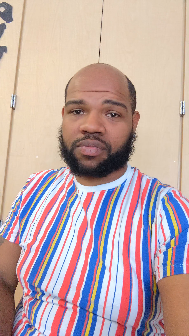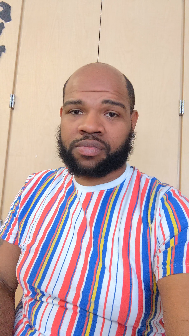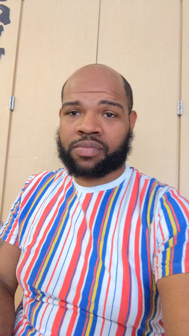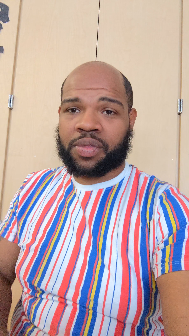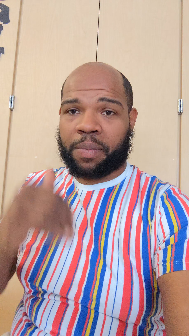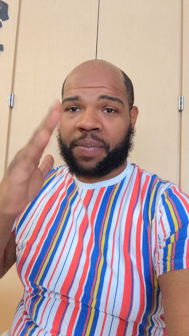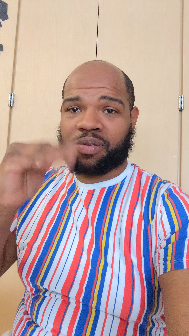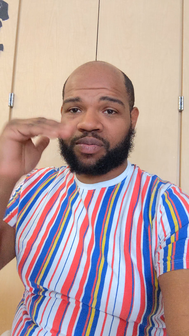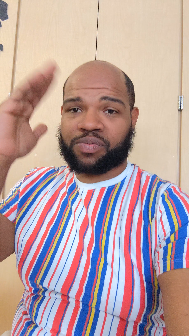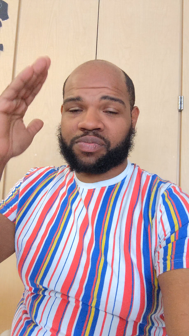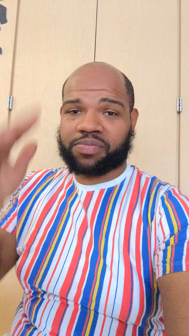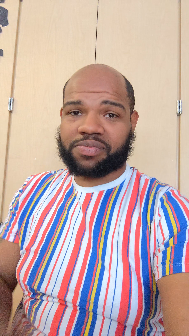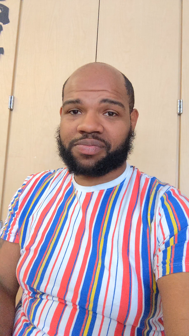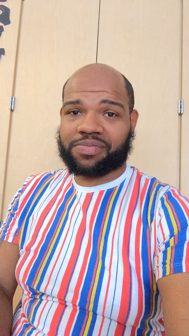build